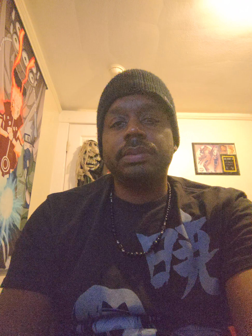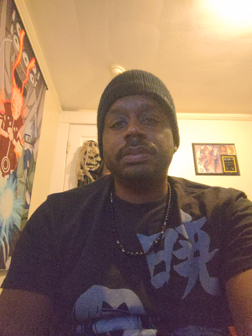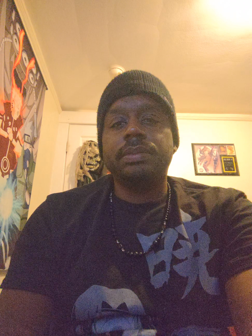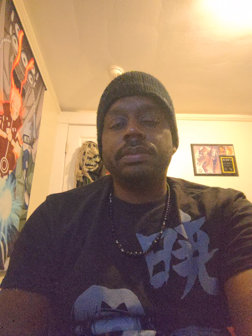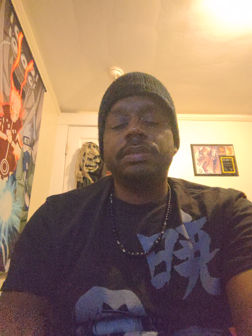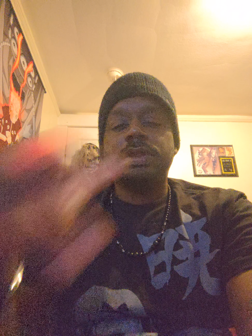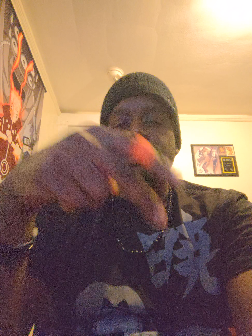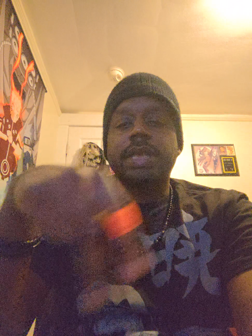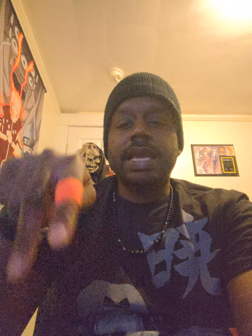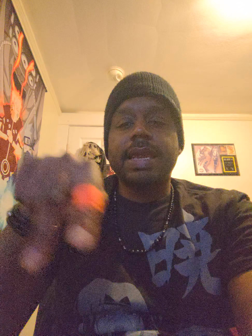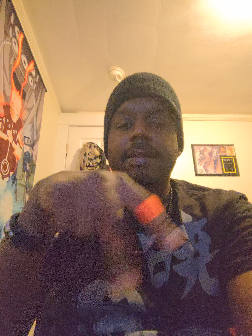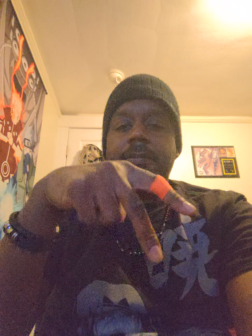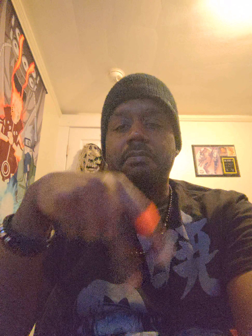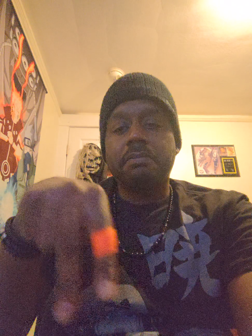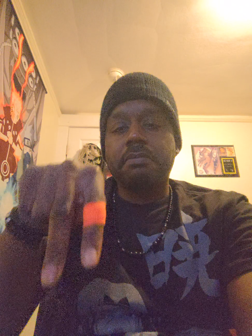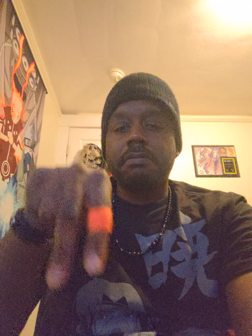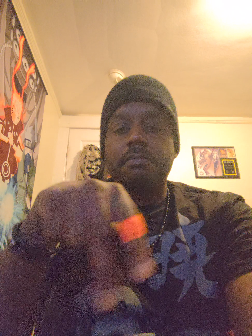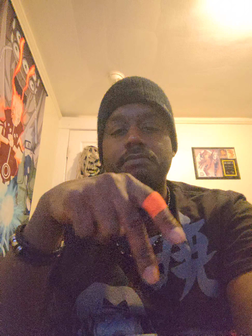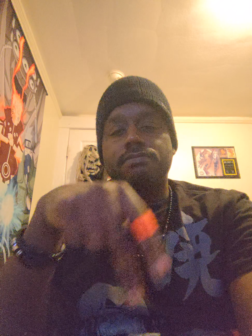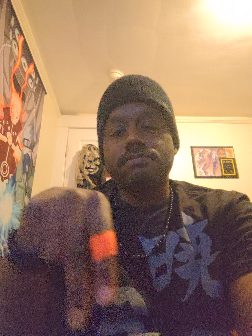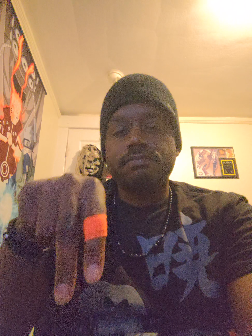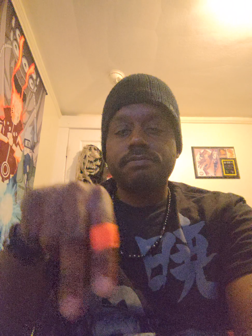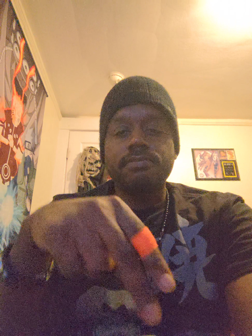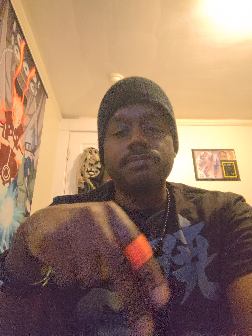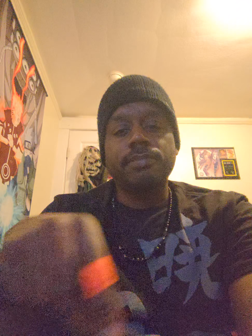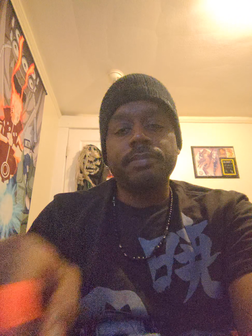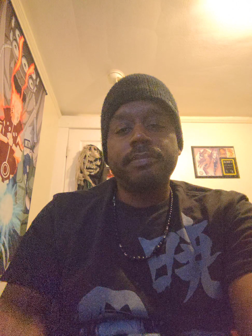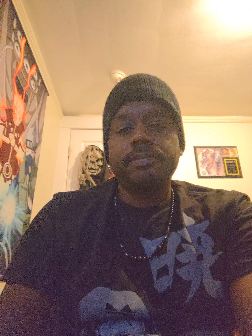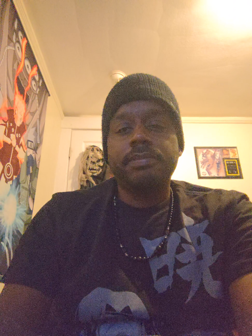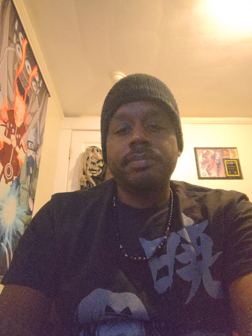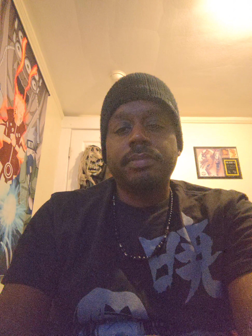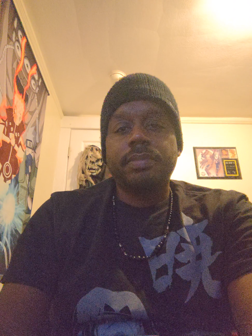dance